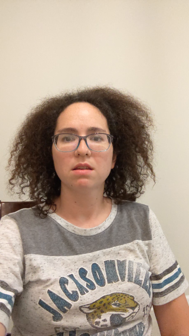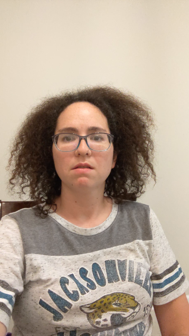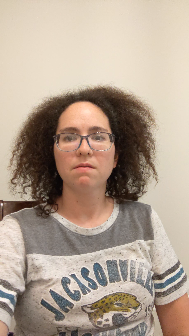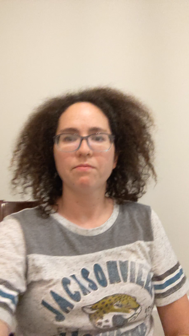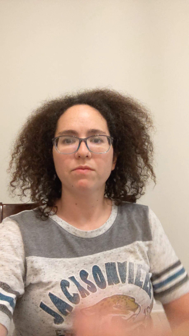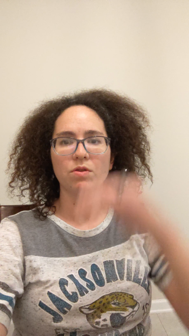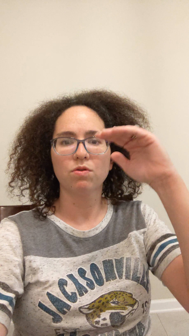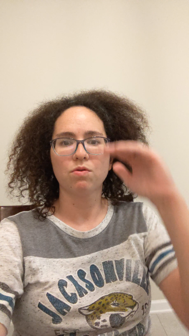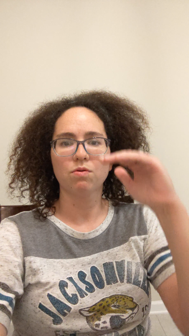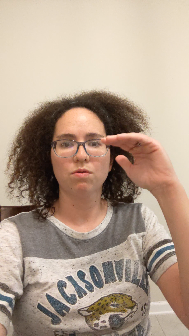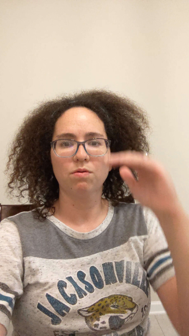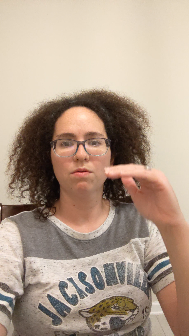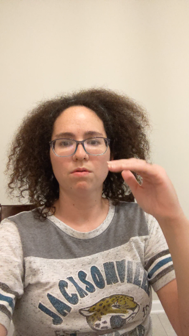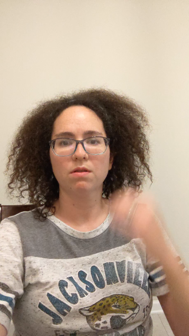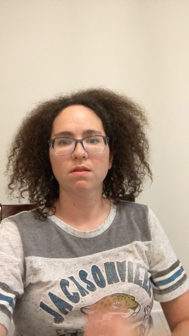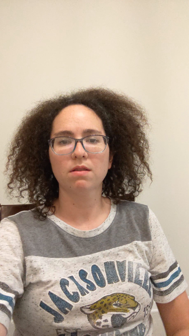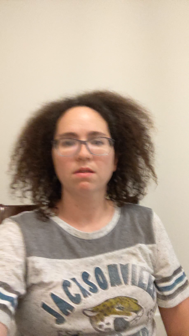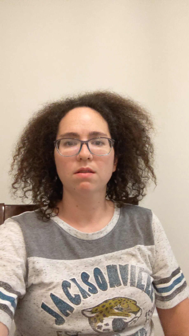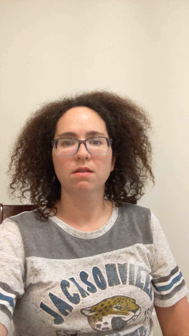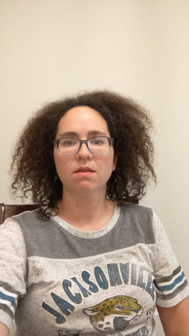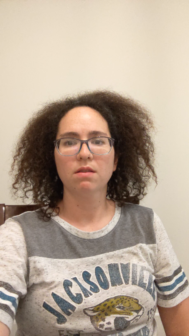little